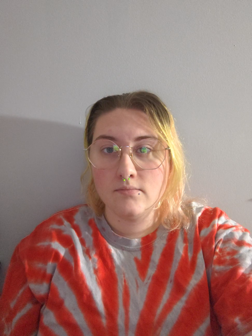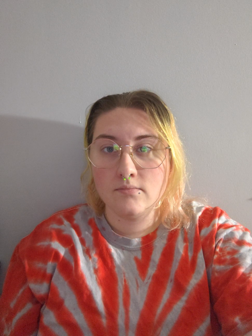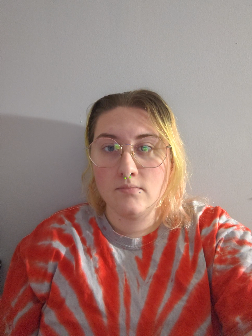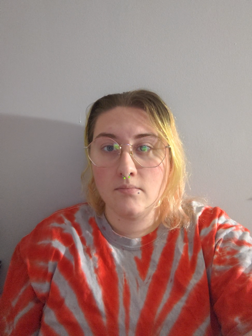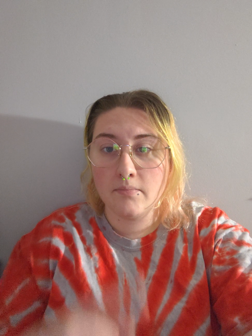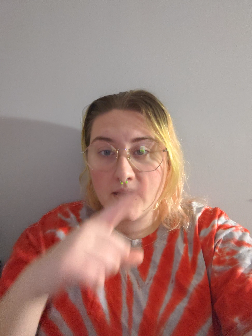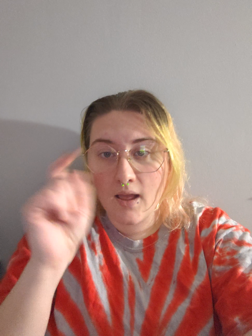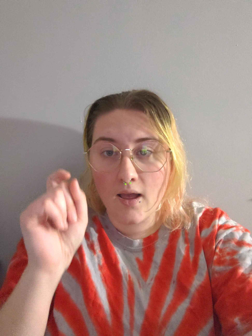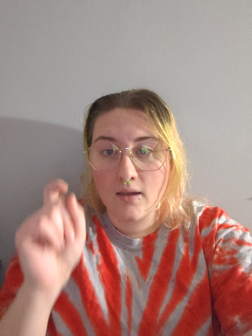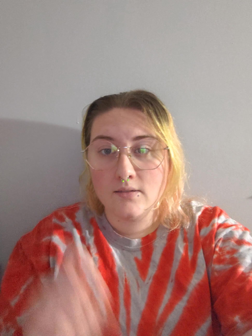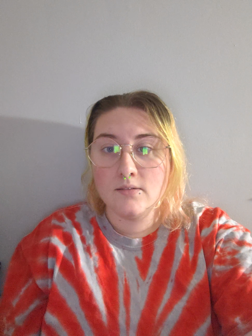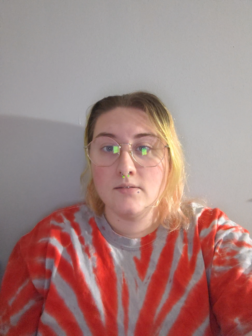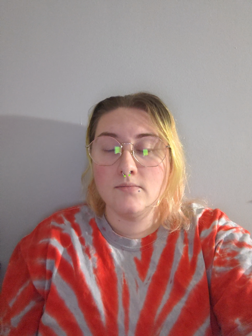because